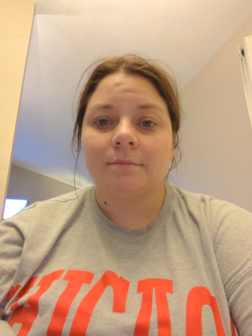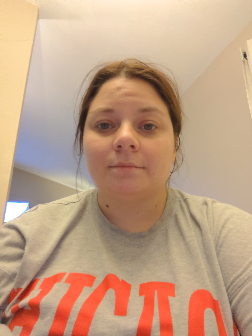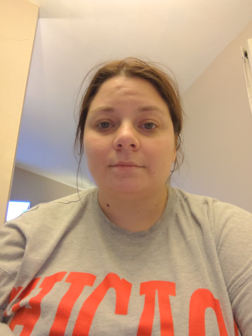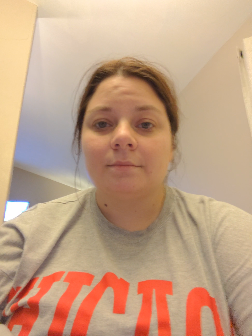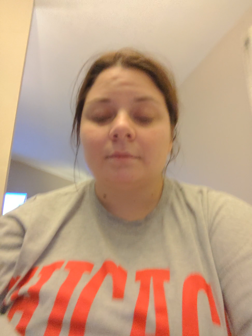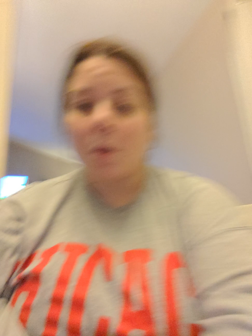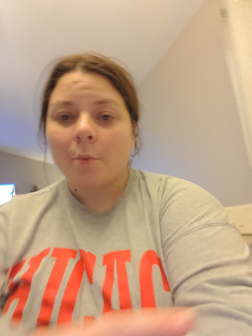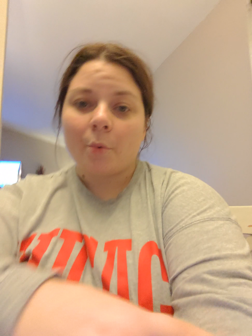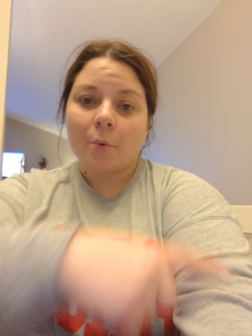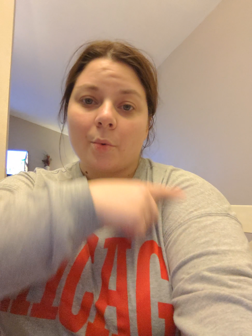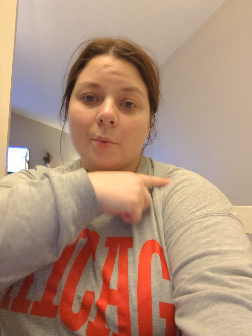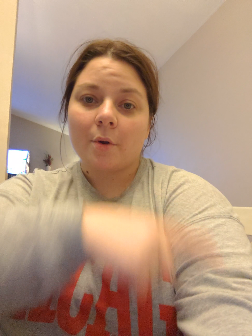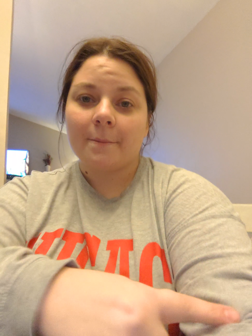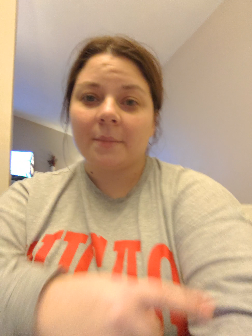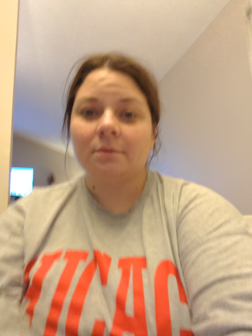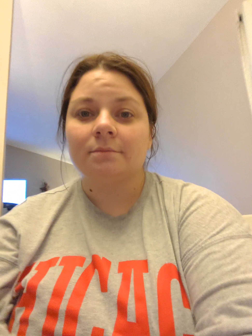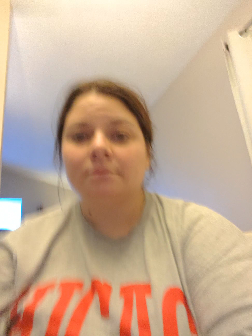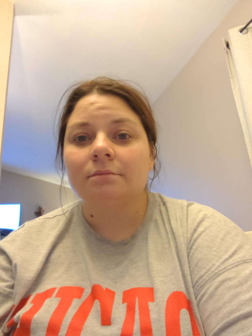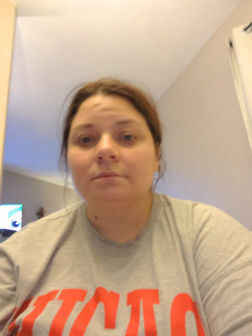arm